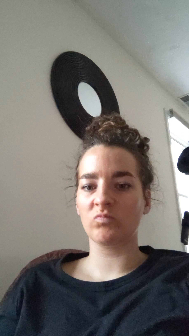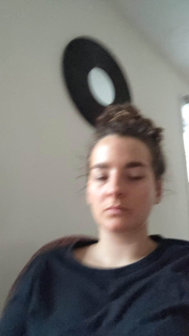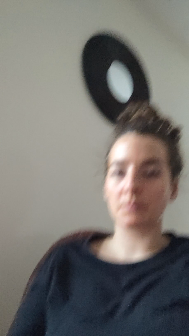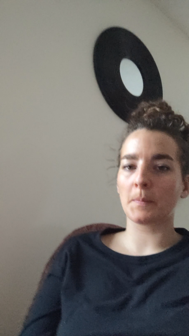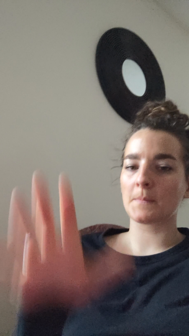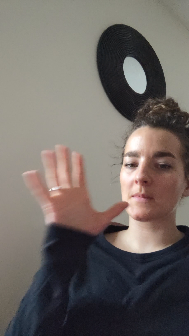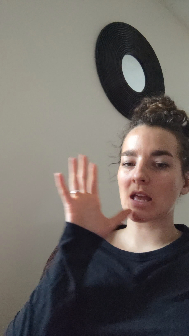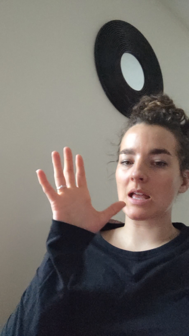mommy